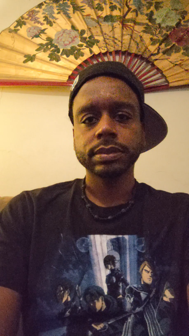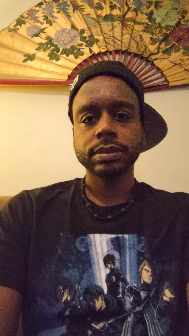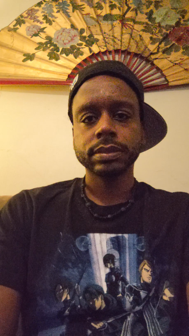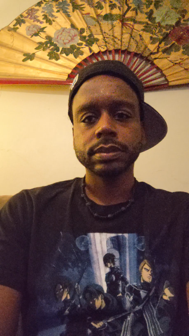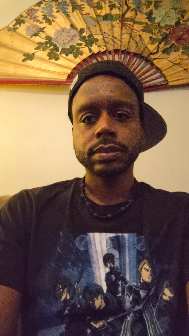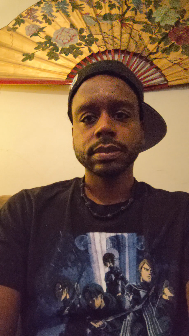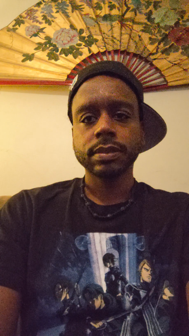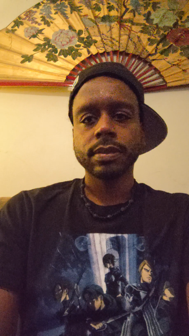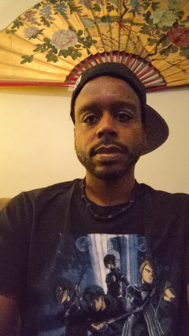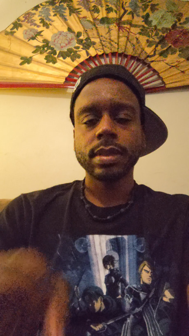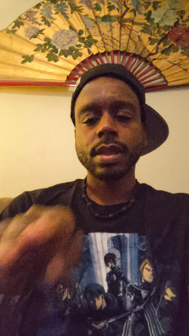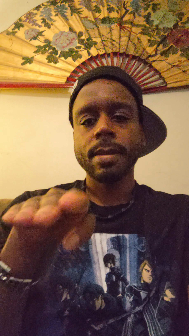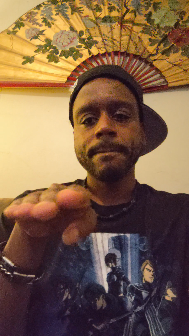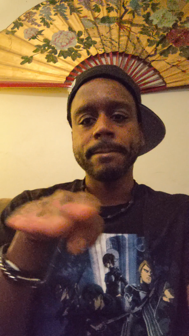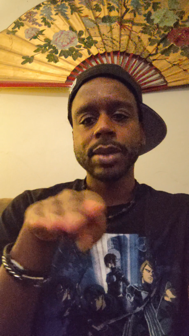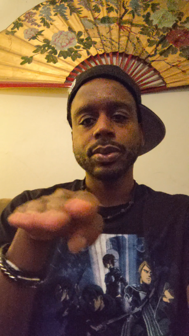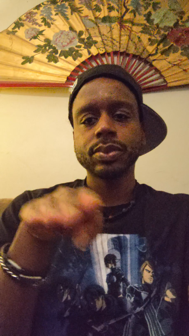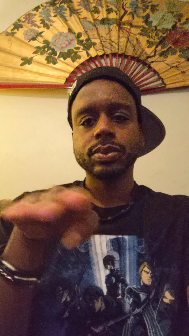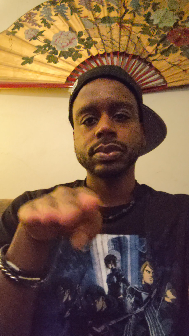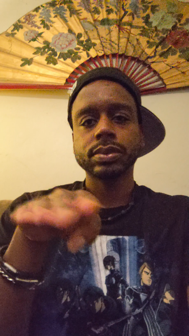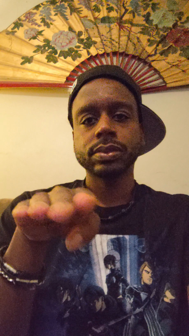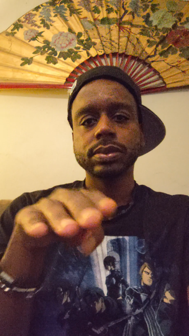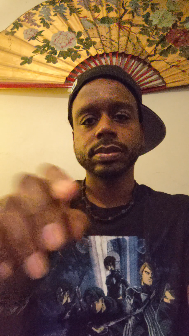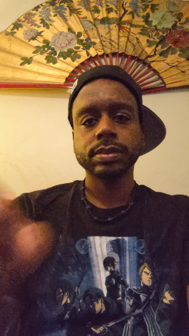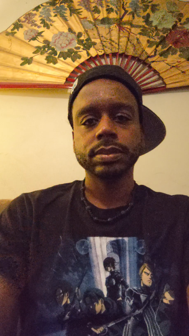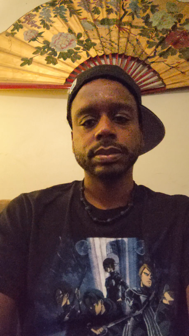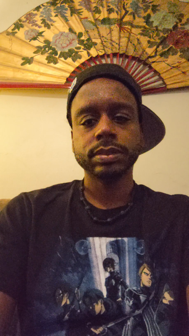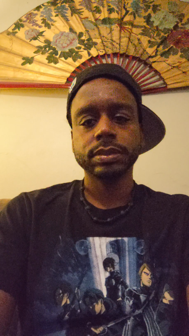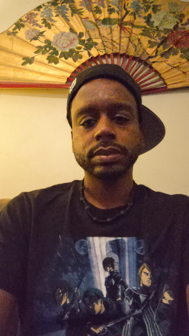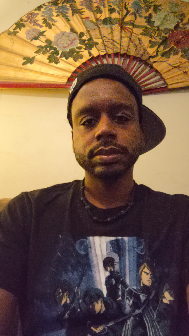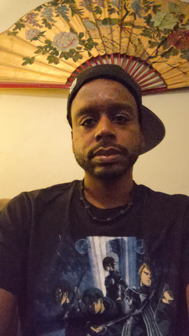boots